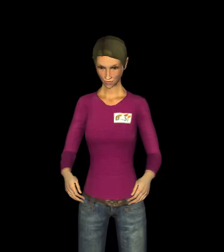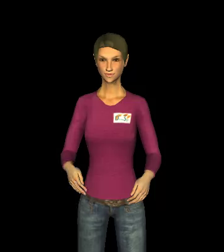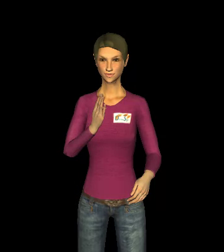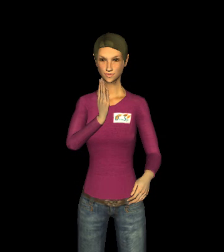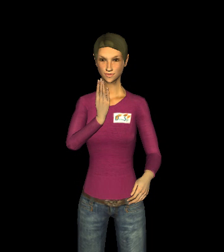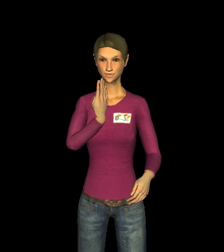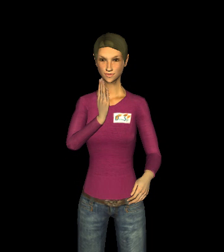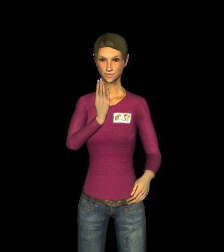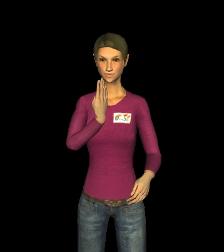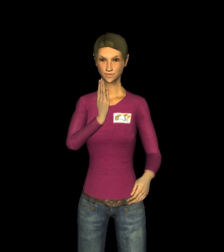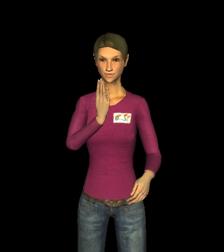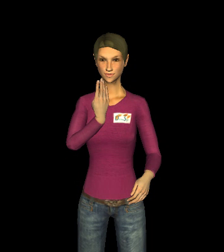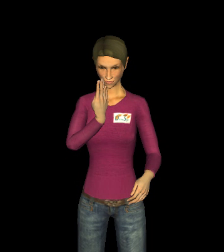مرآة